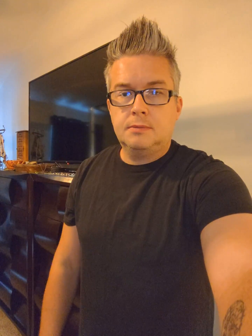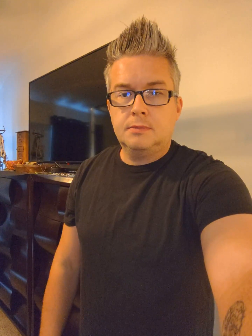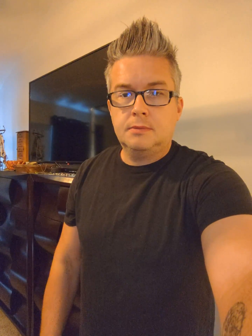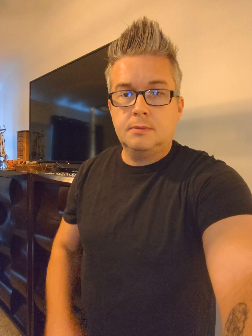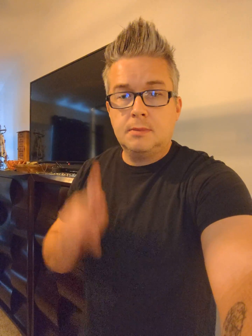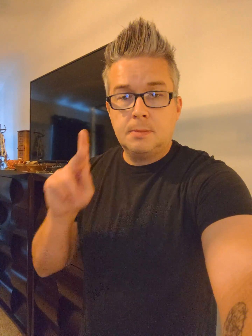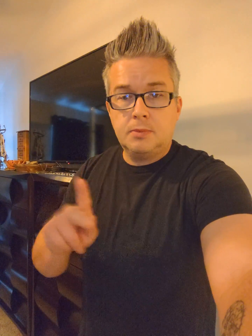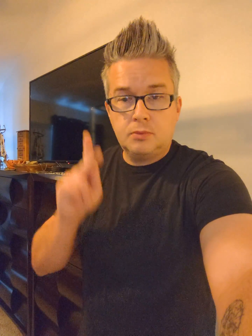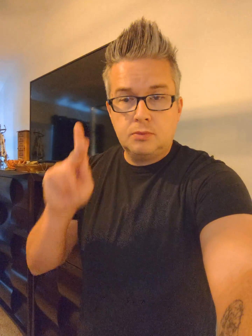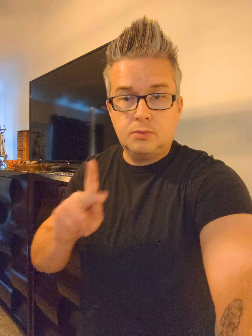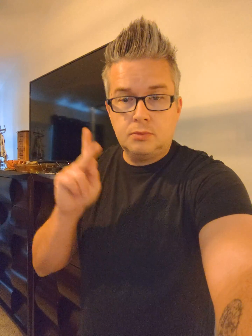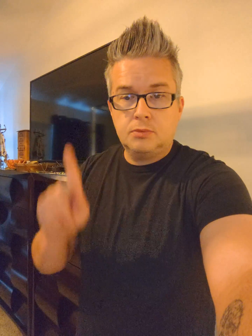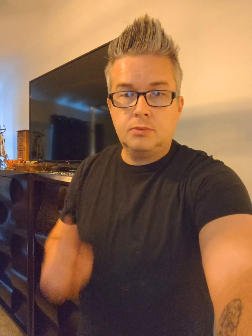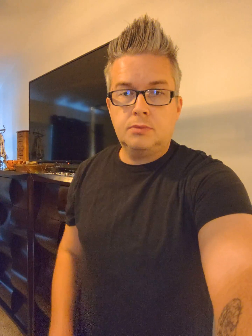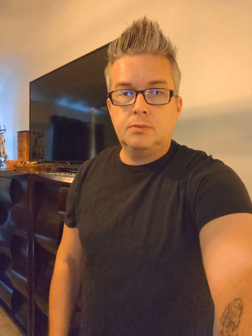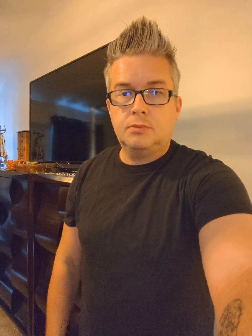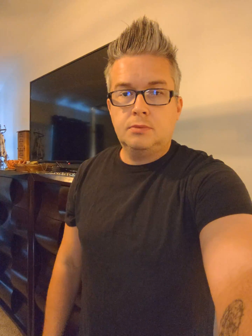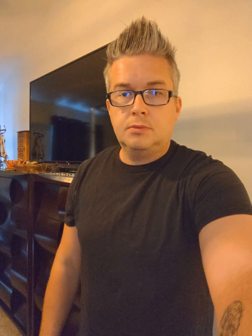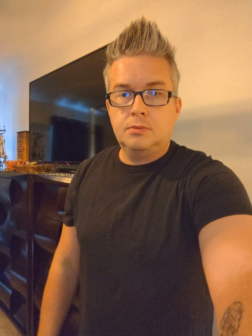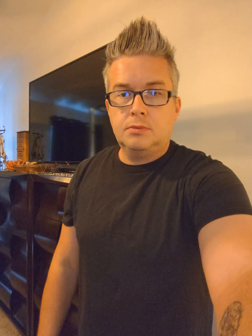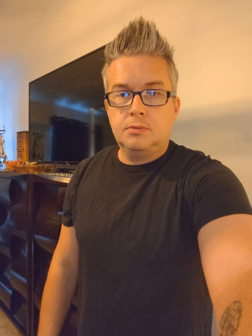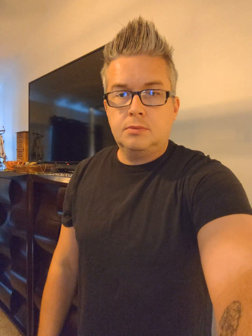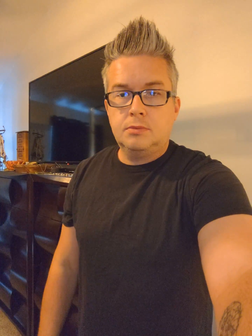people